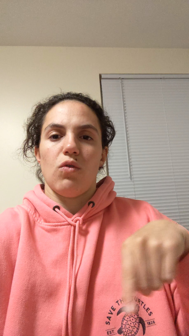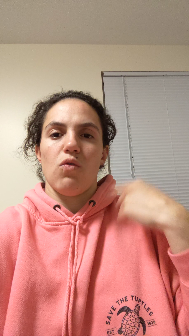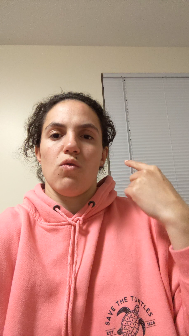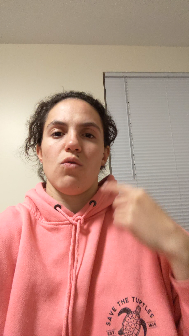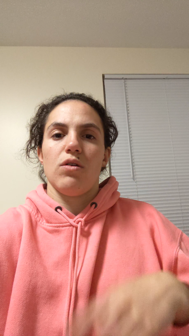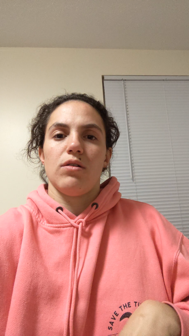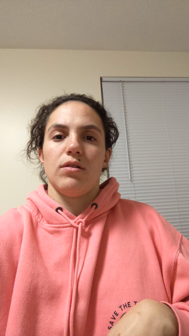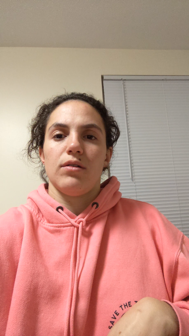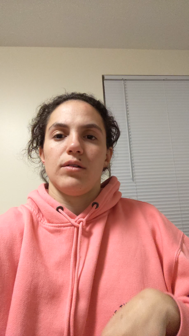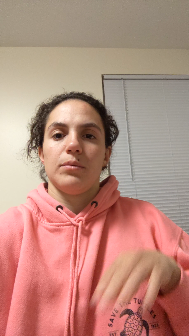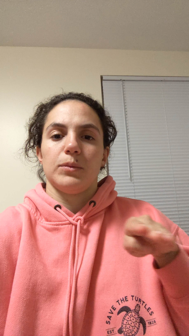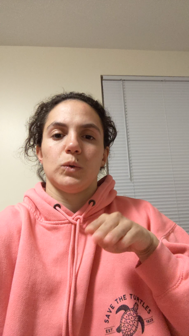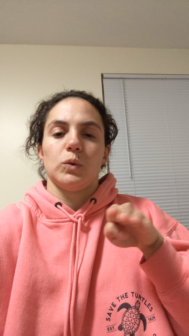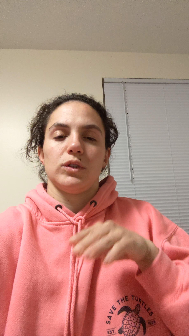boots